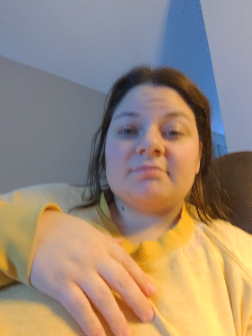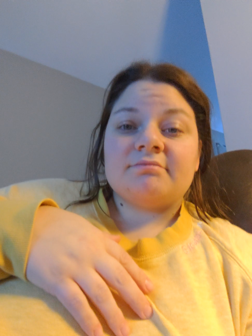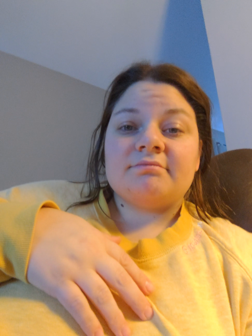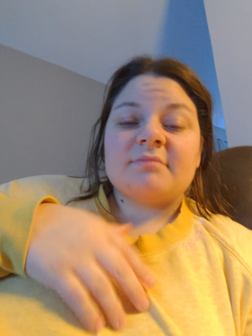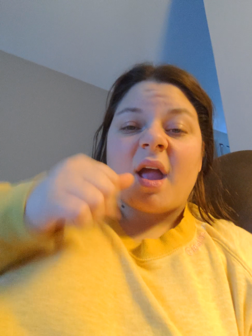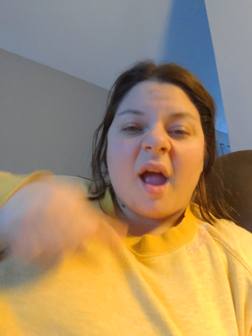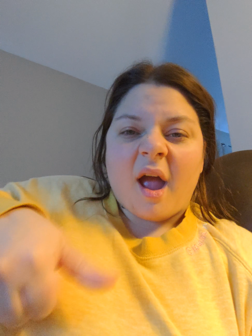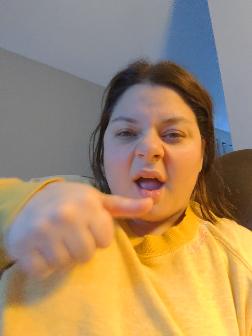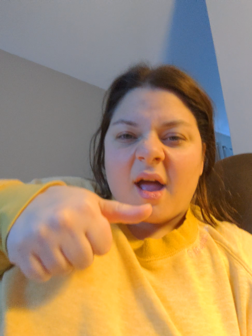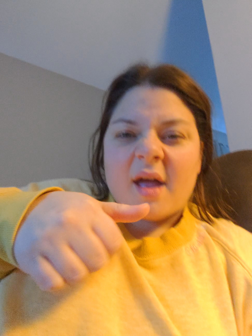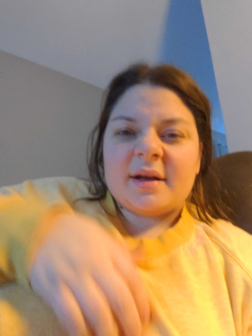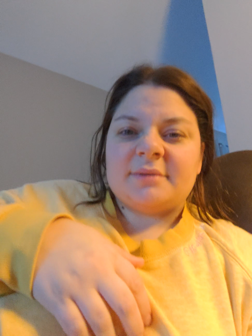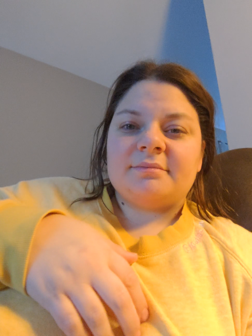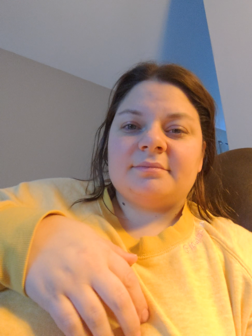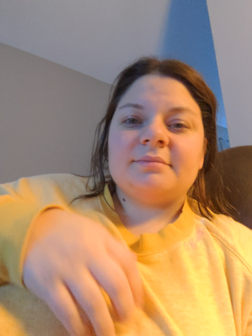hide